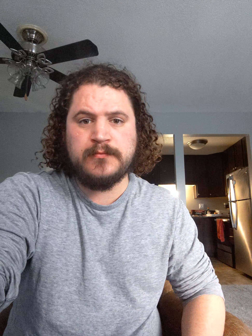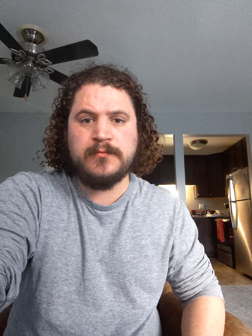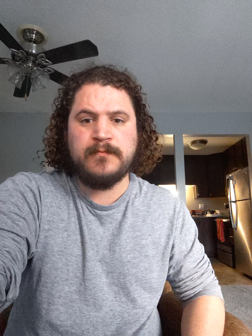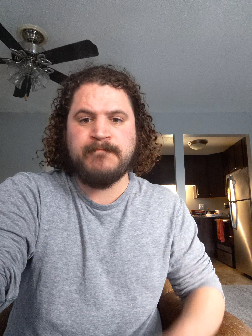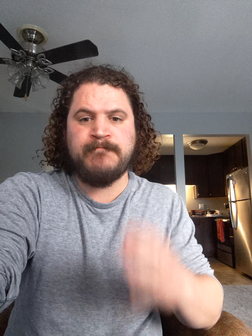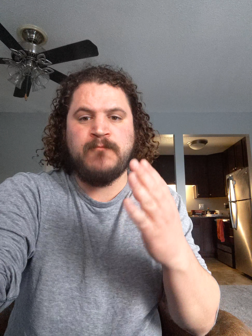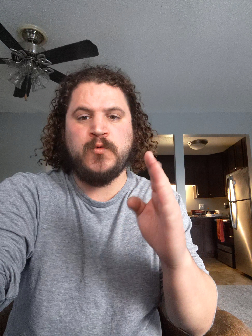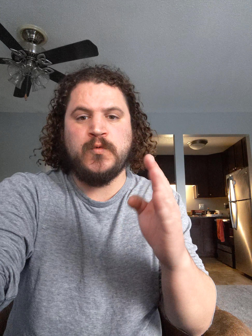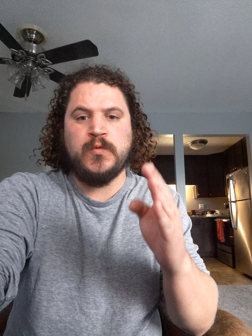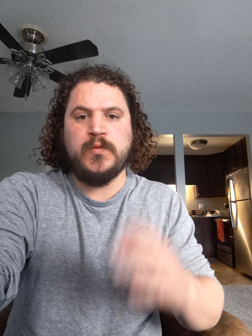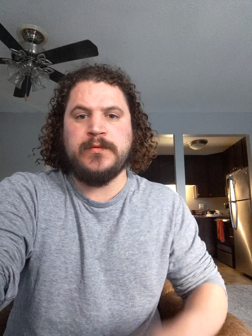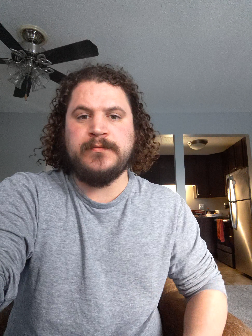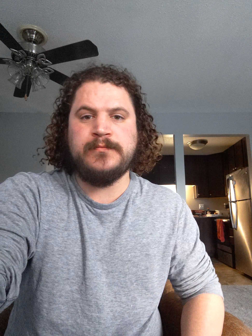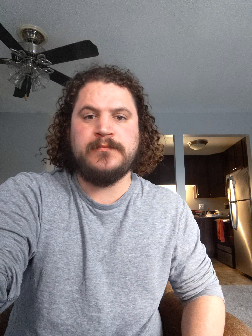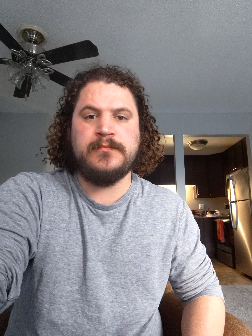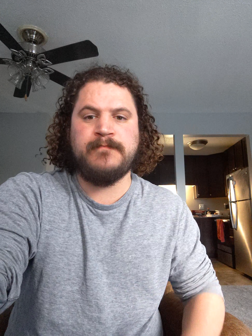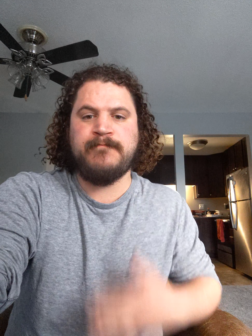blue